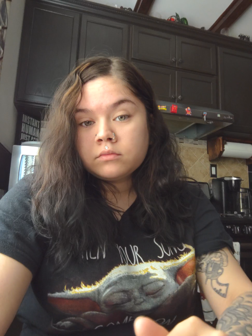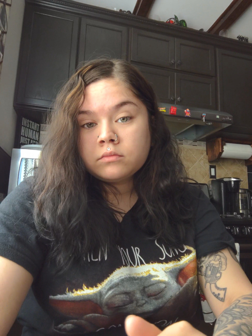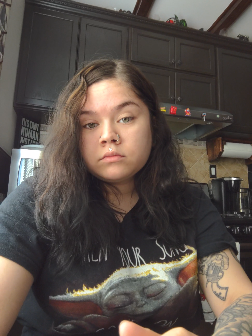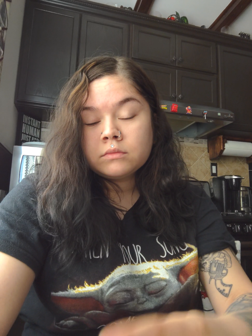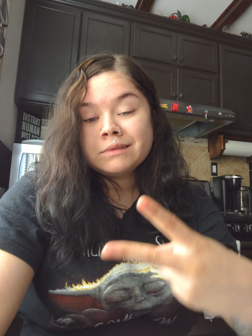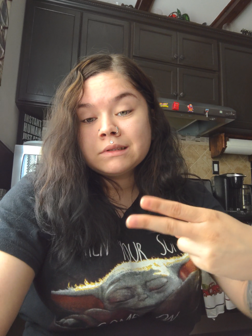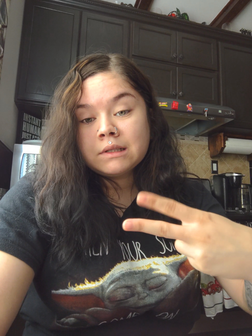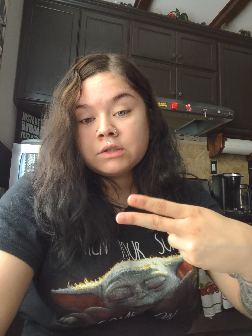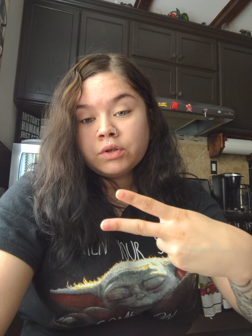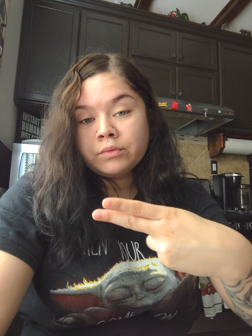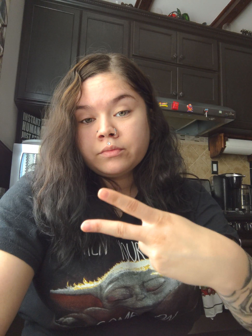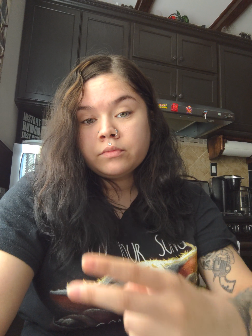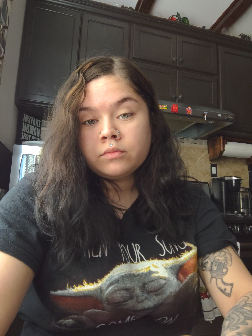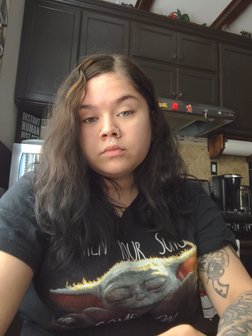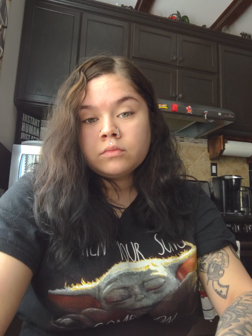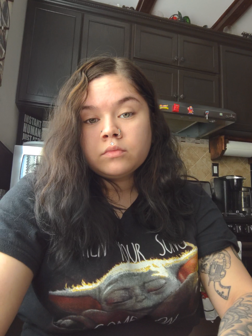scissors